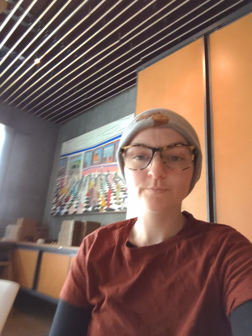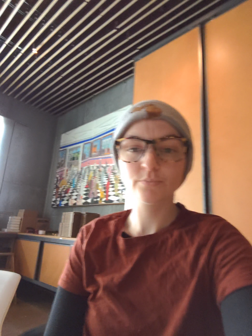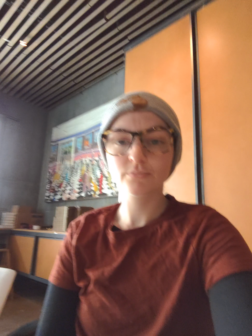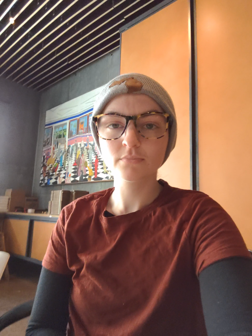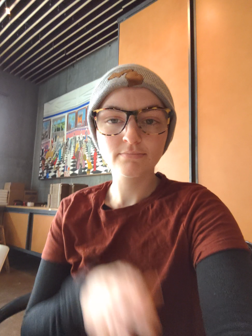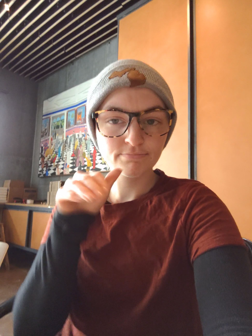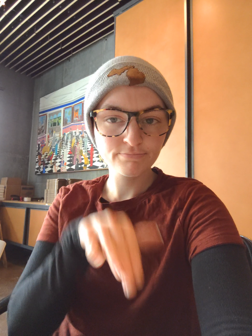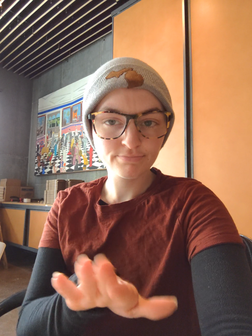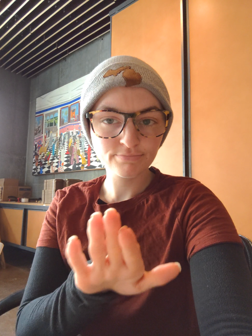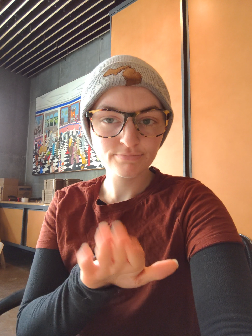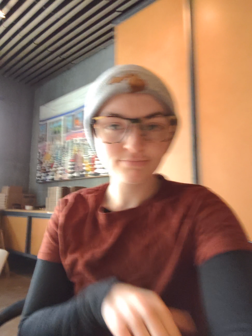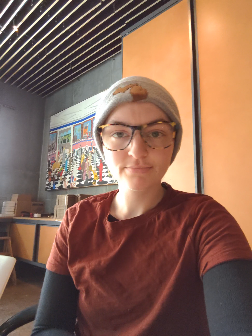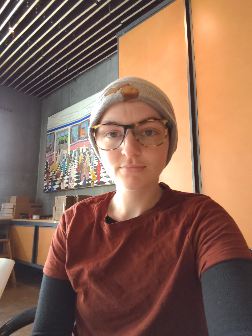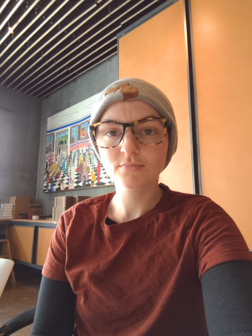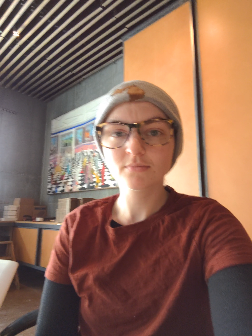into